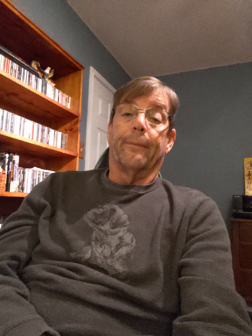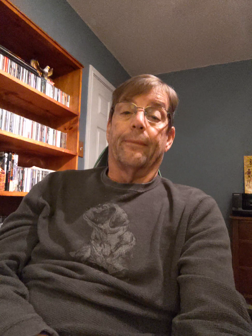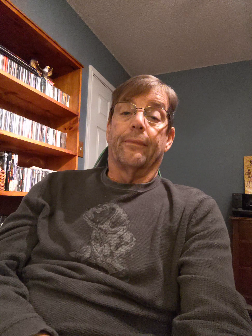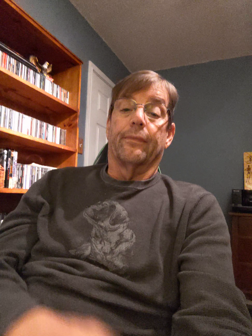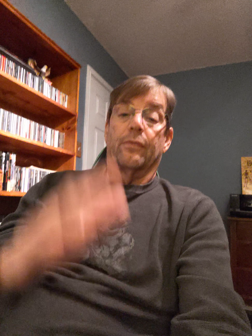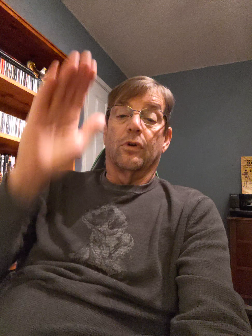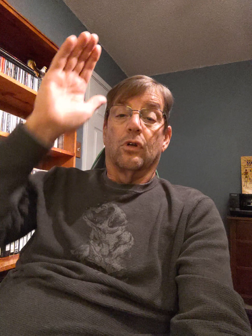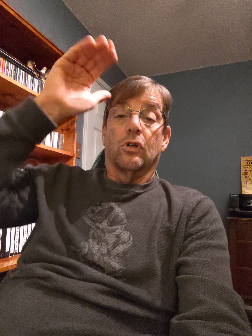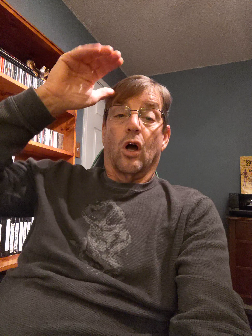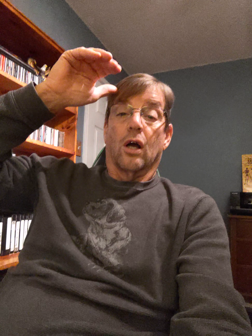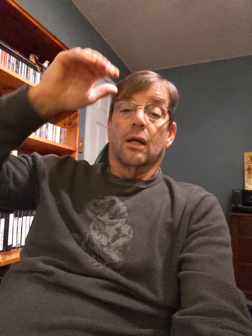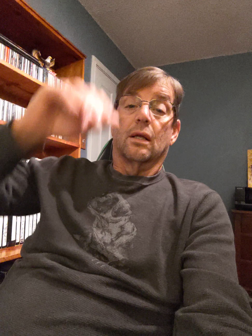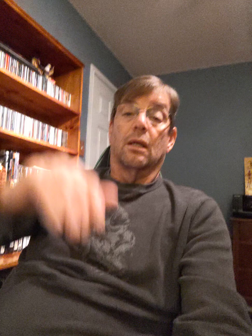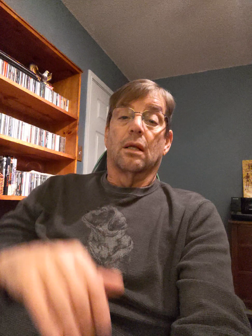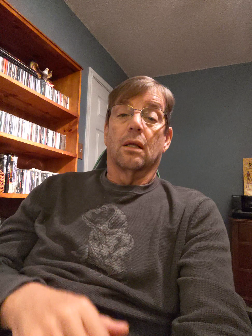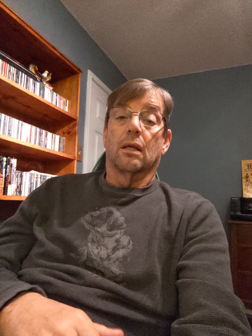donkey